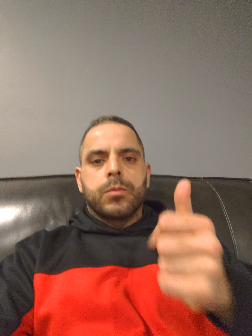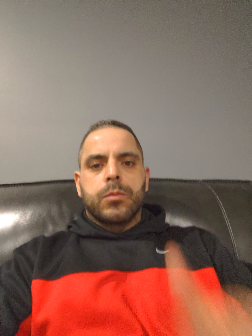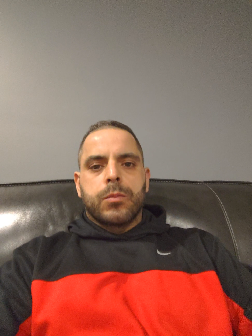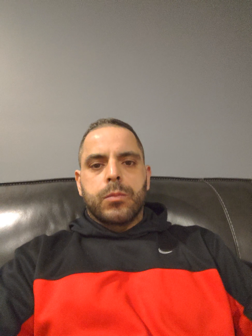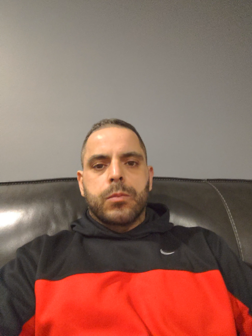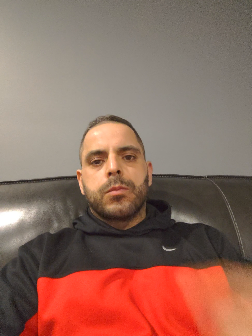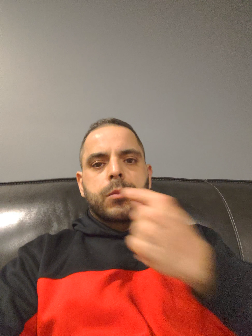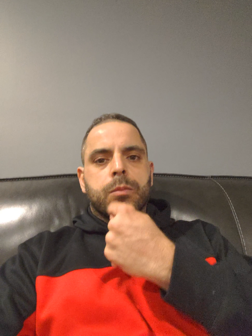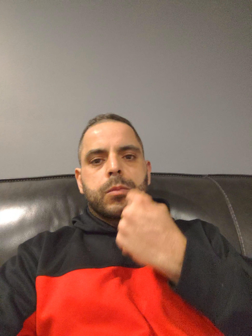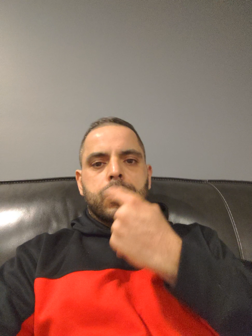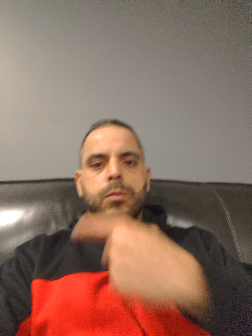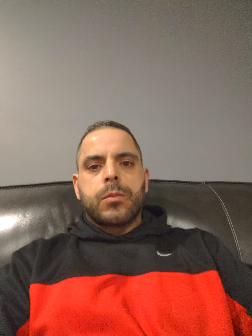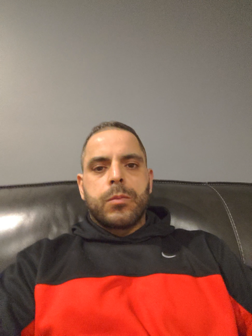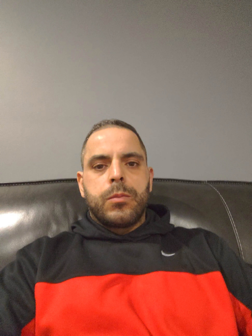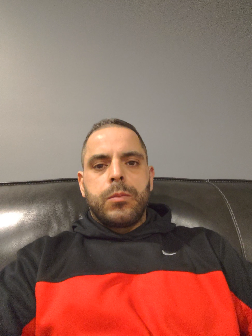mouth